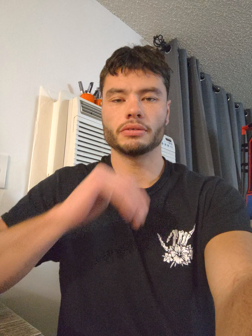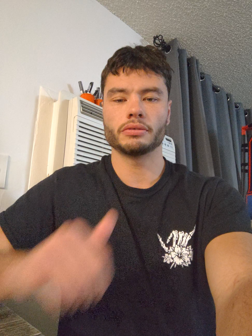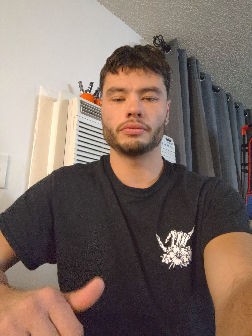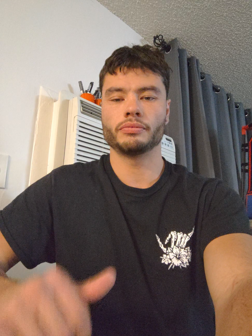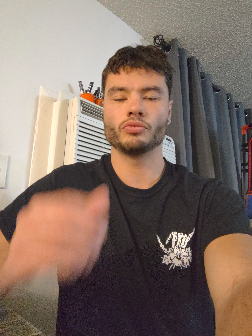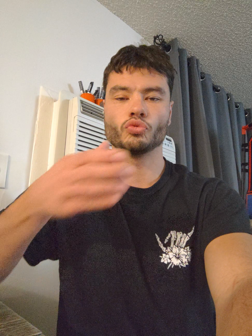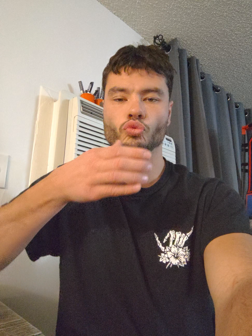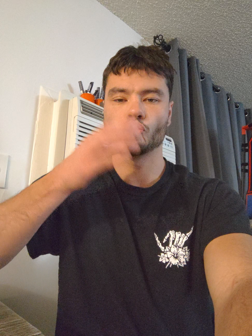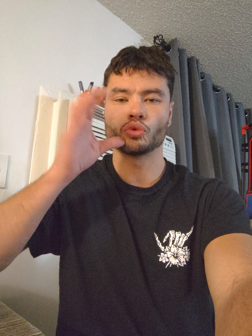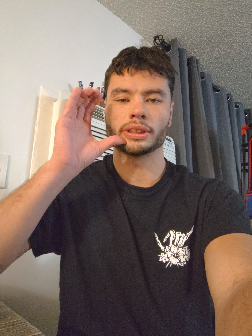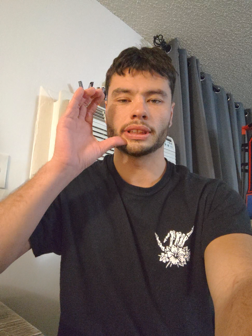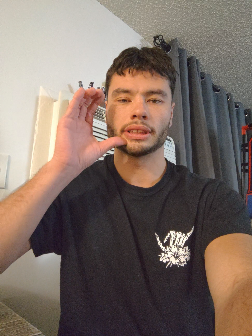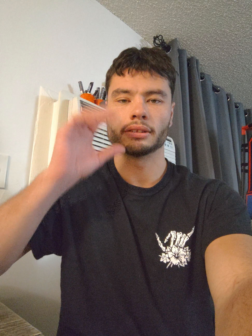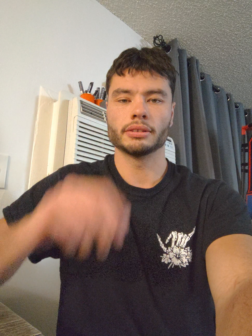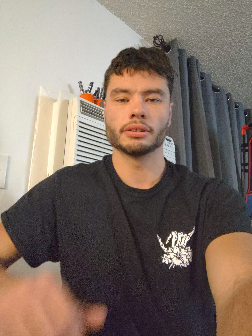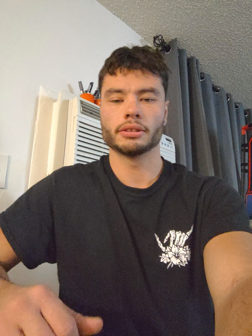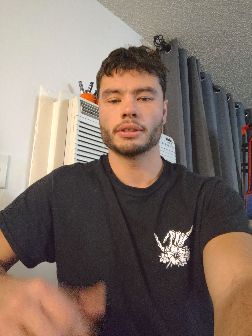drink